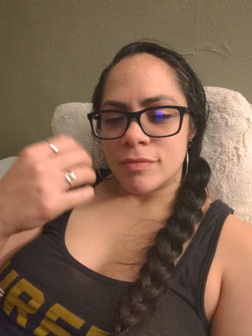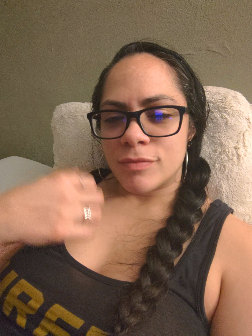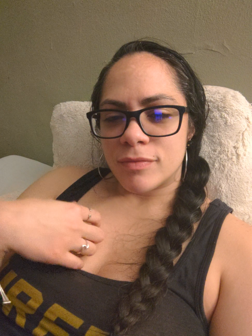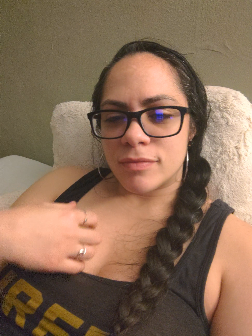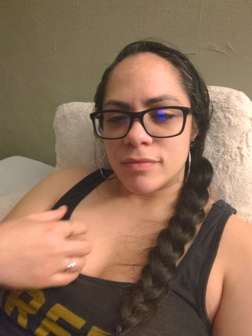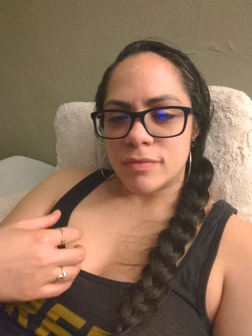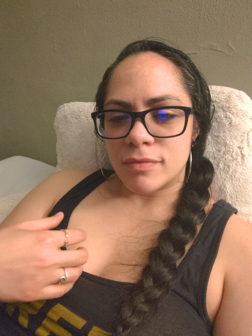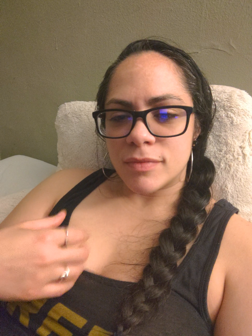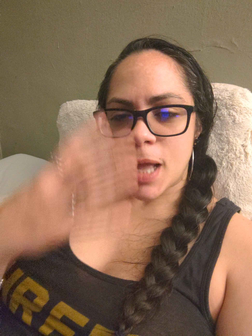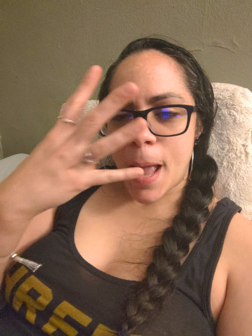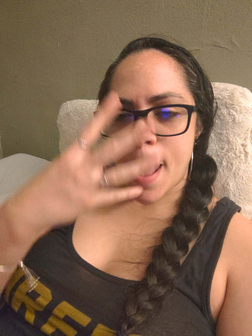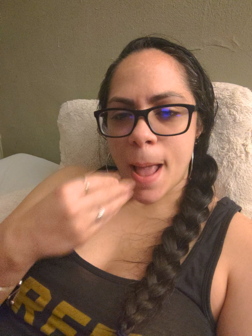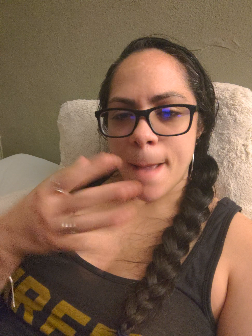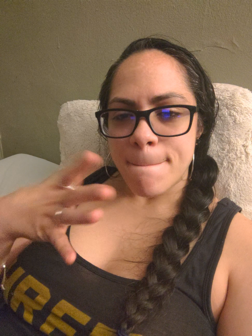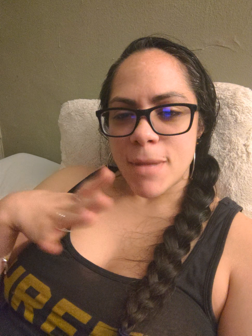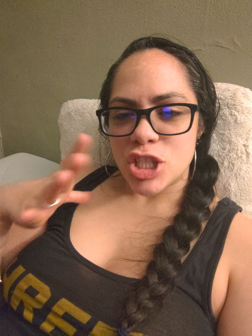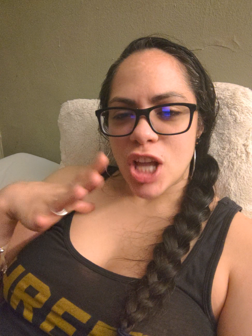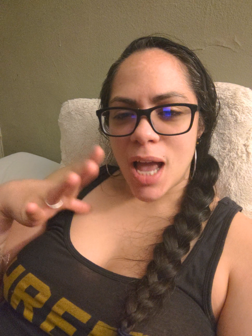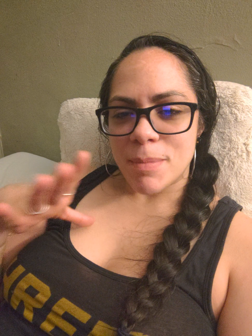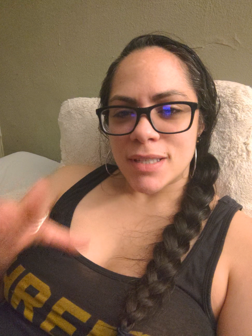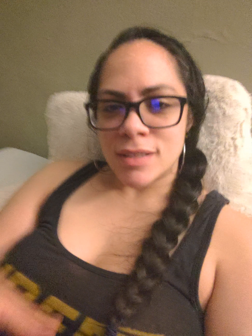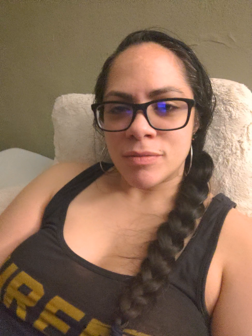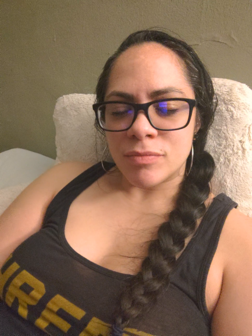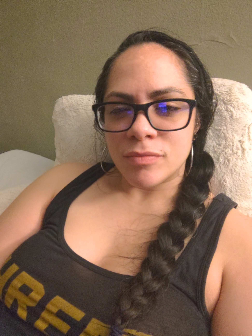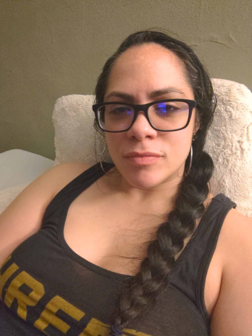pajamas